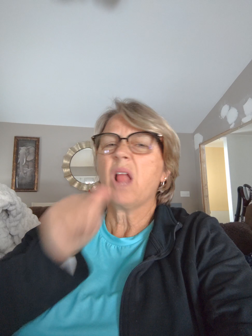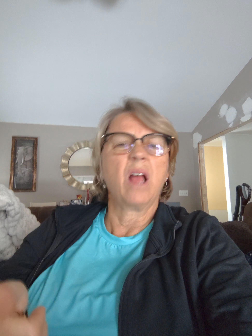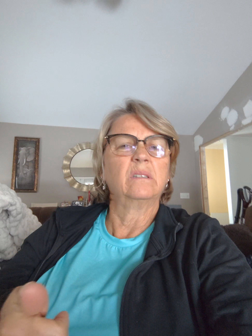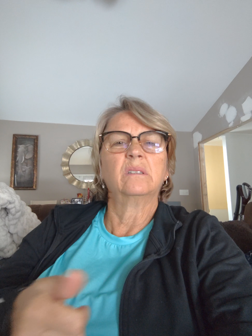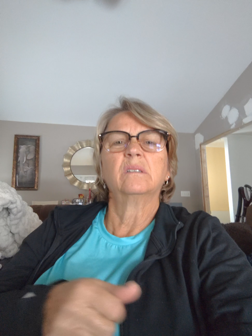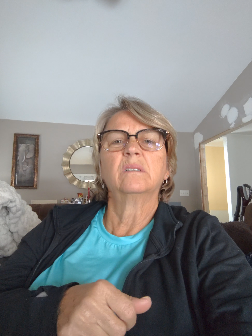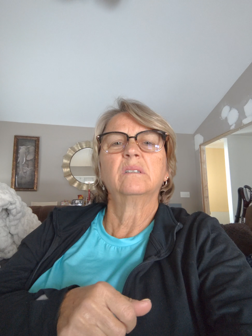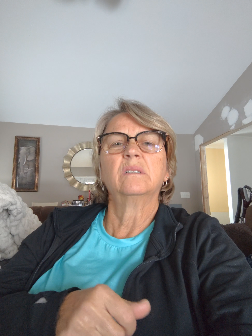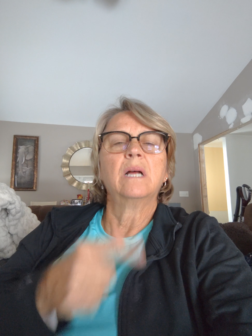not